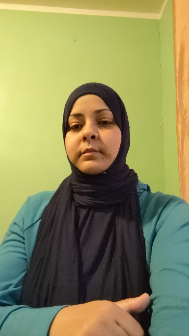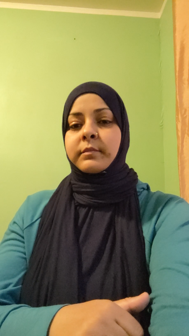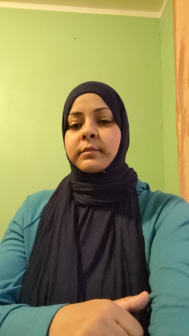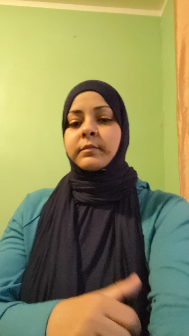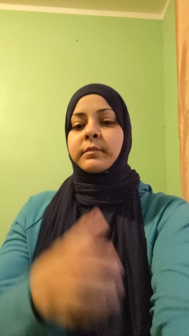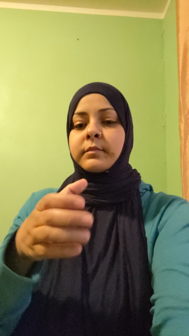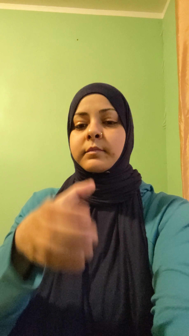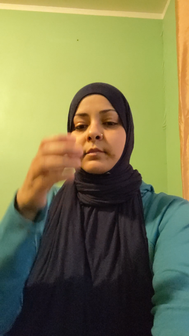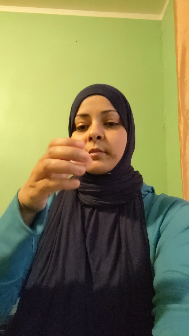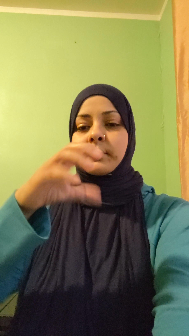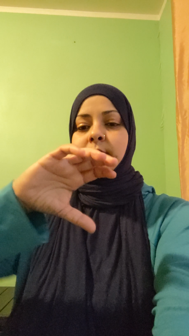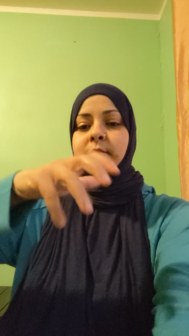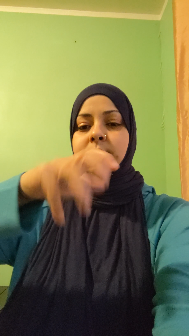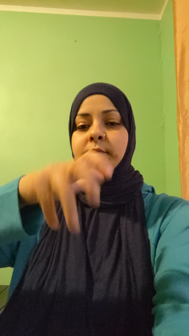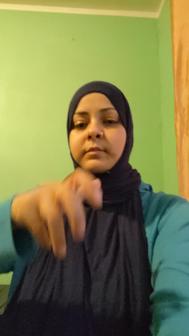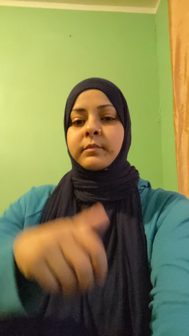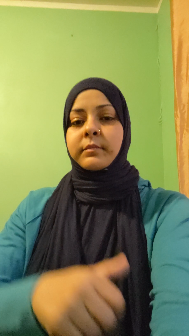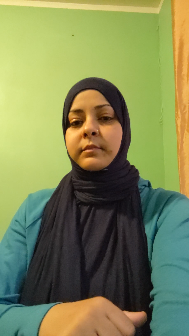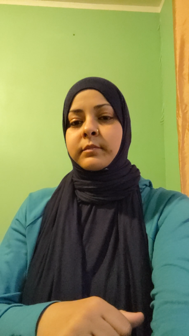jar